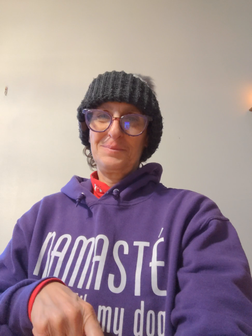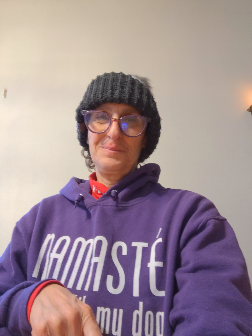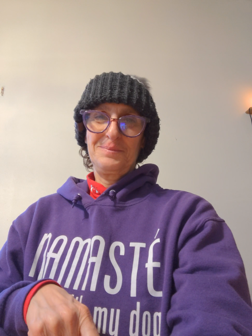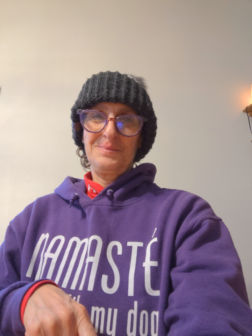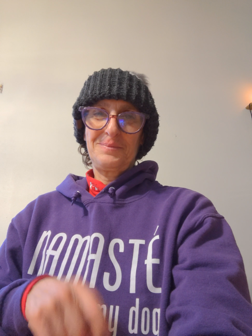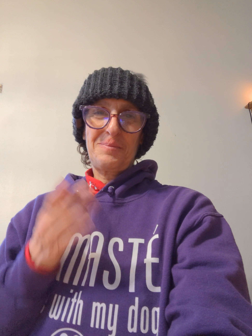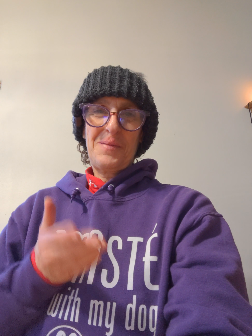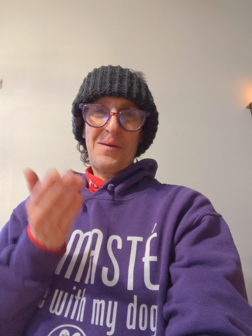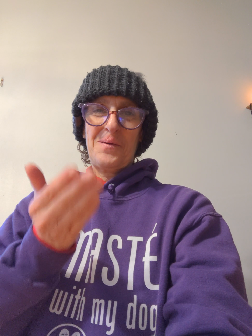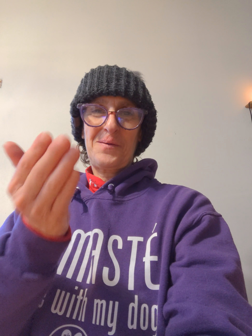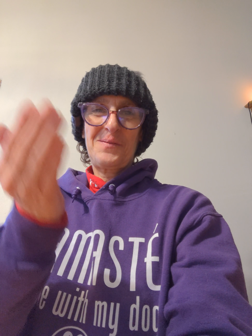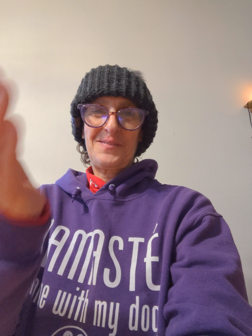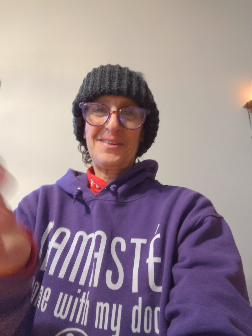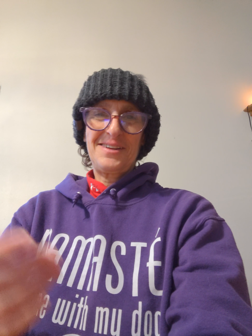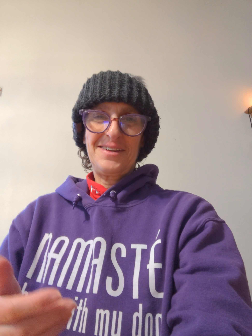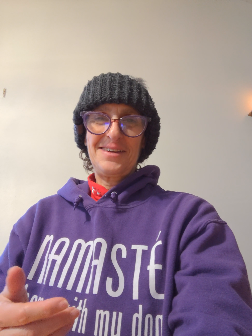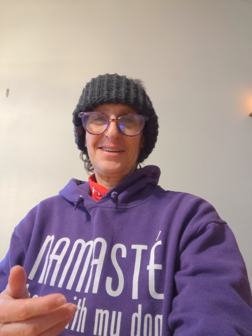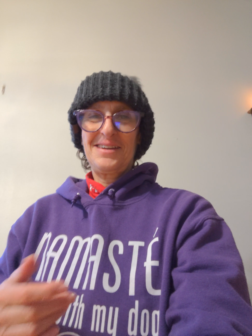boat